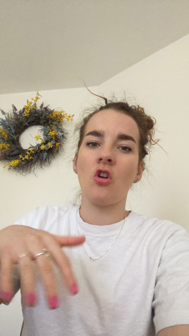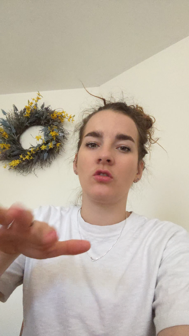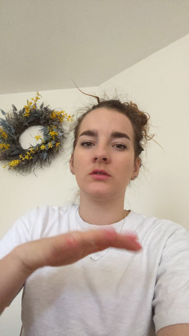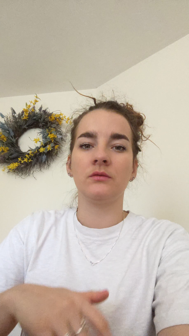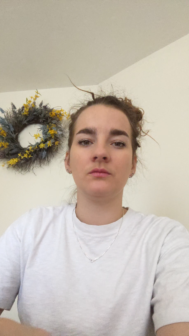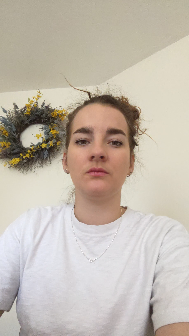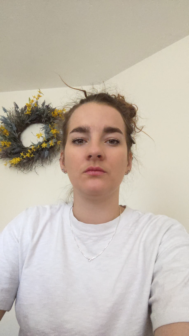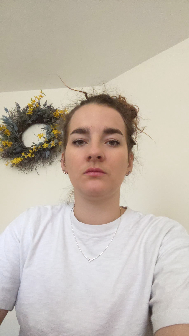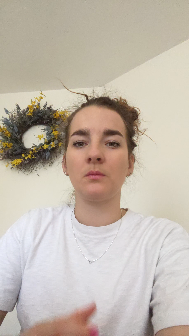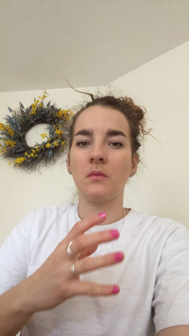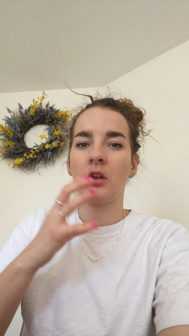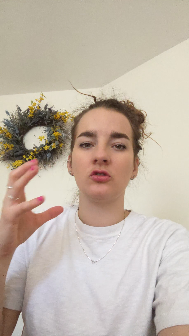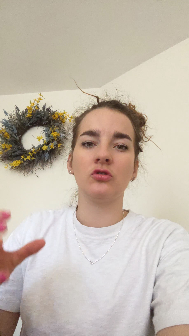much